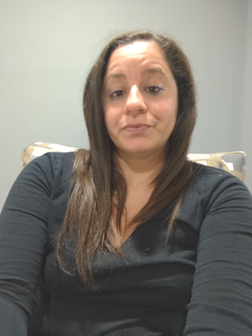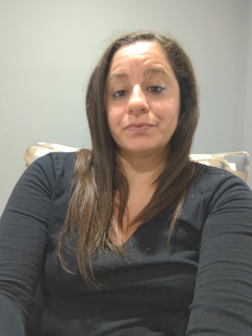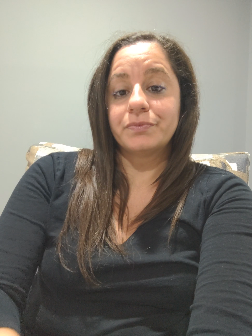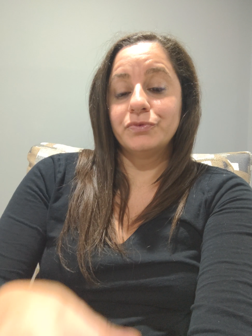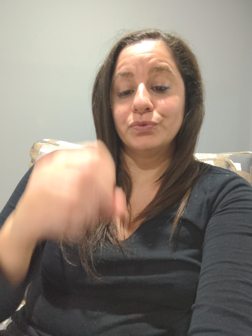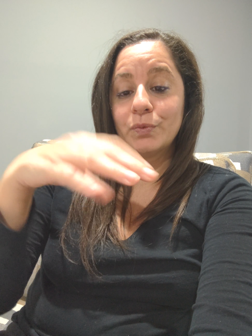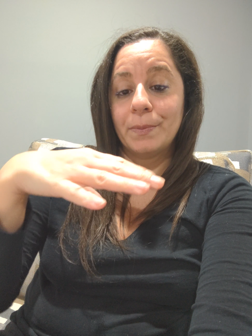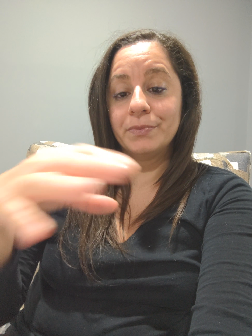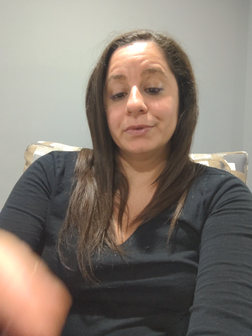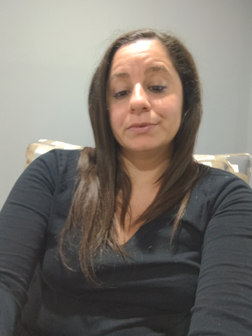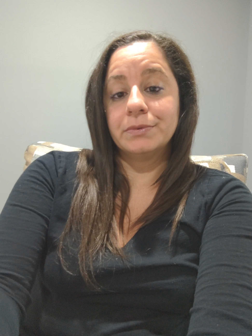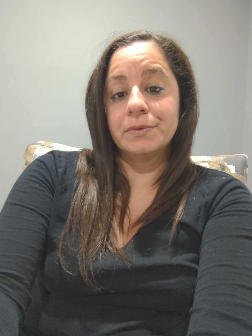drop